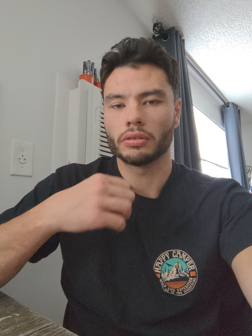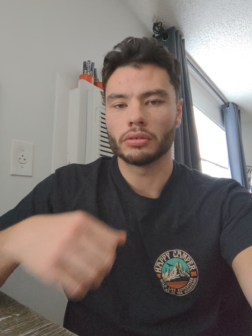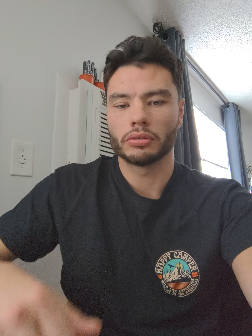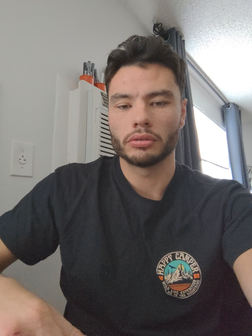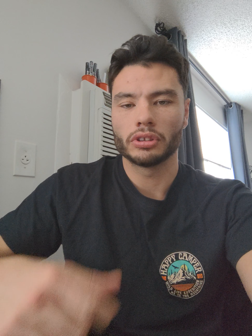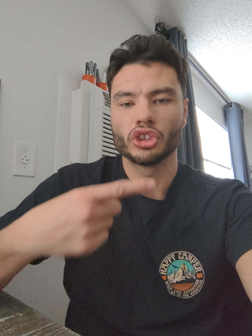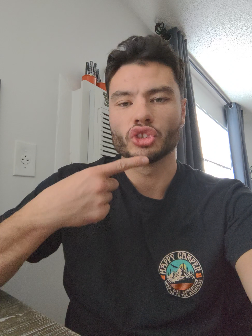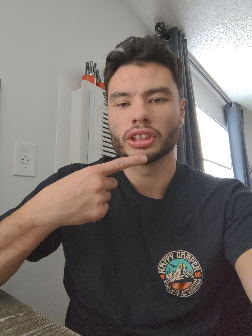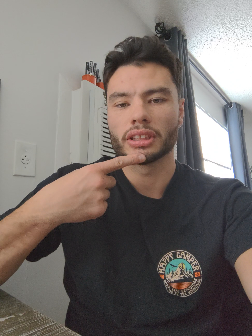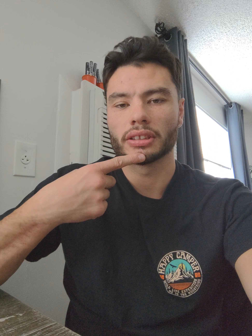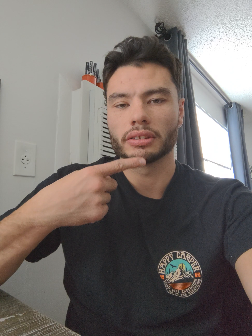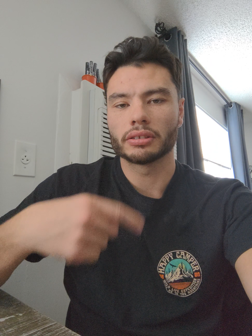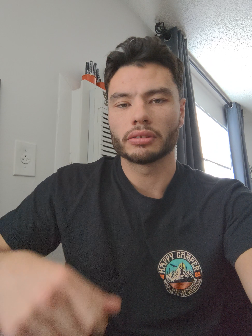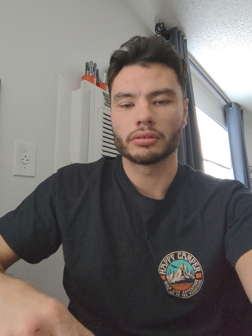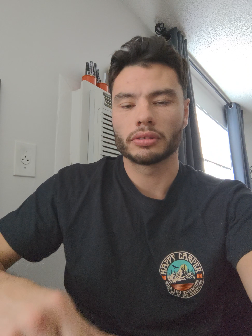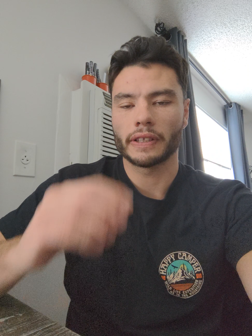chin